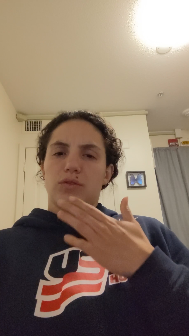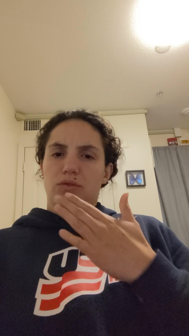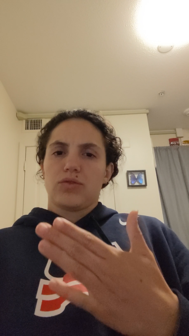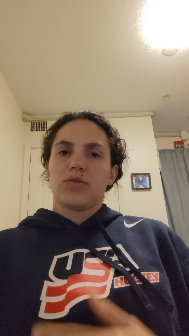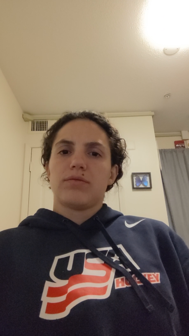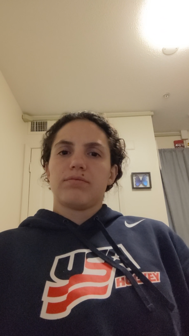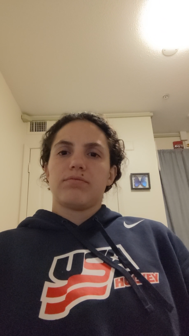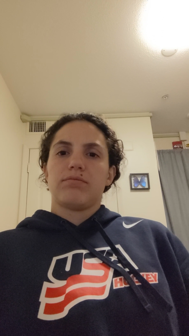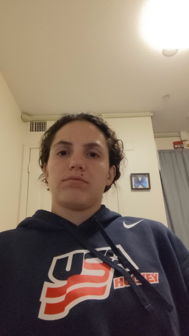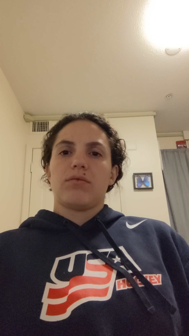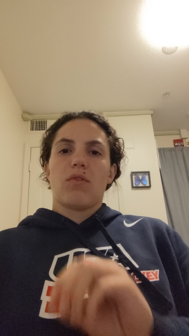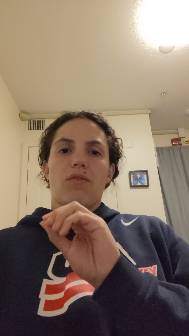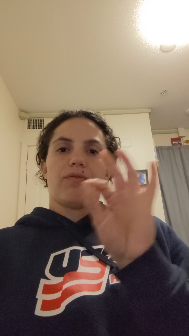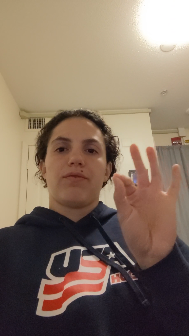off